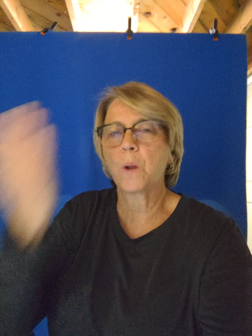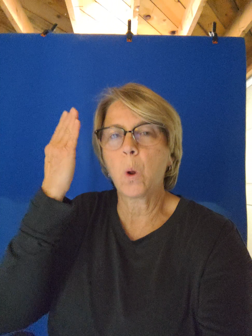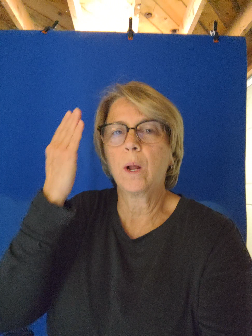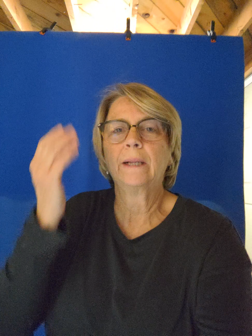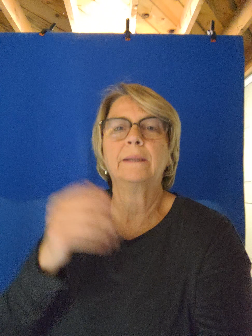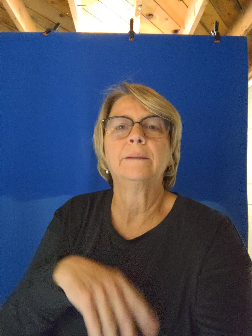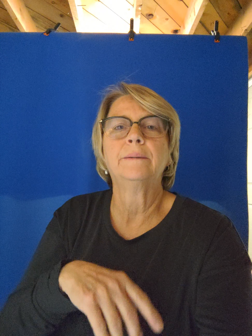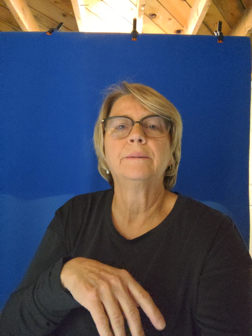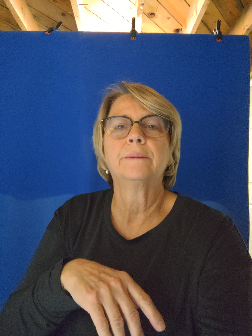morning